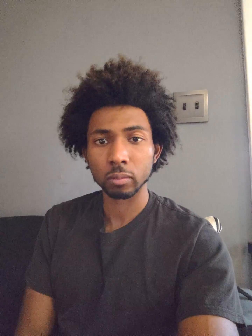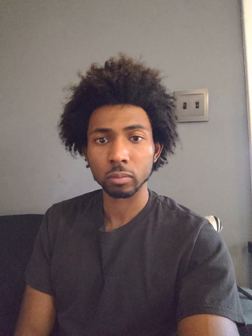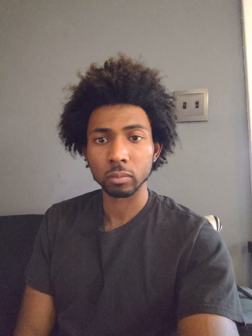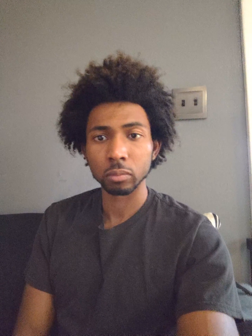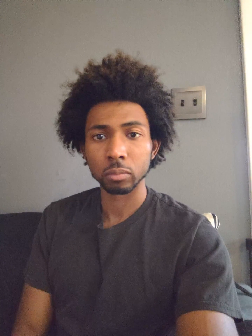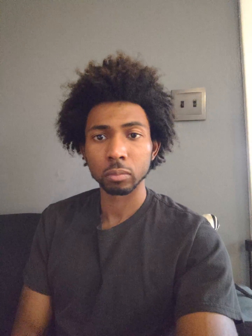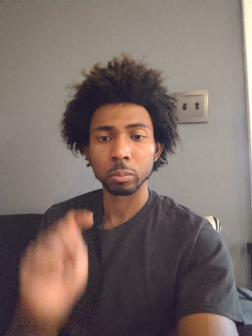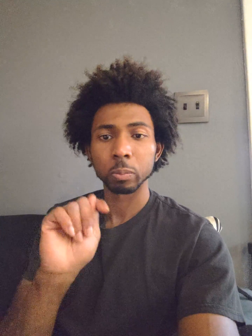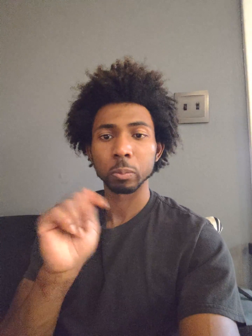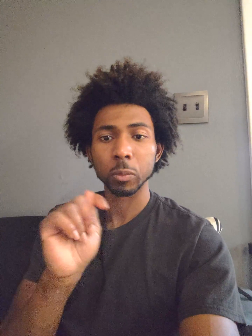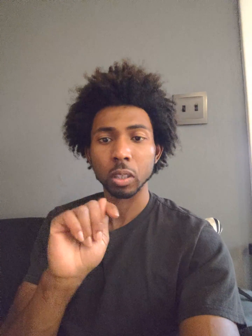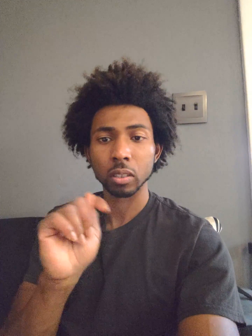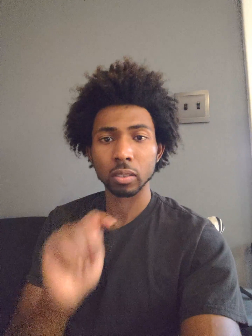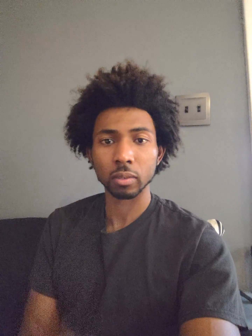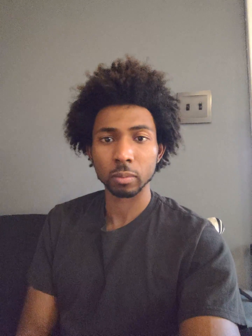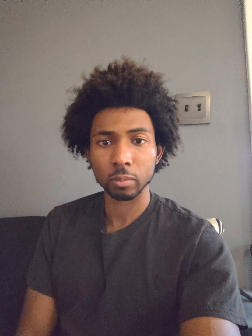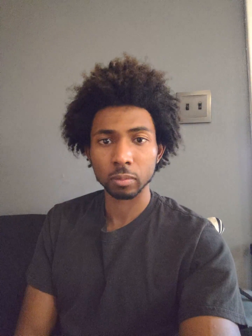bathroom